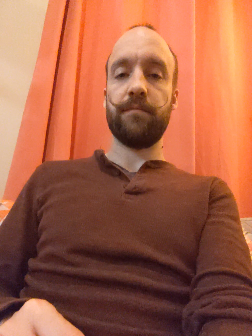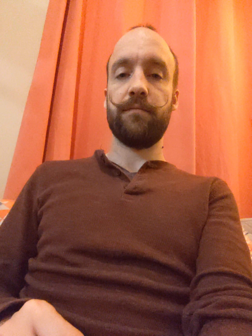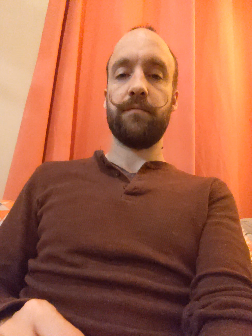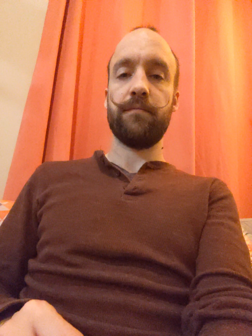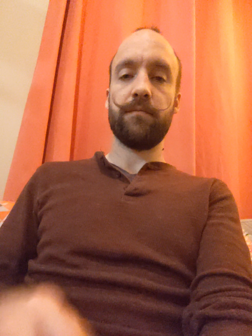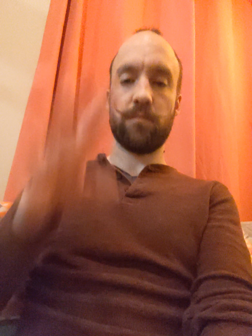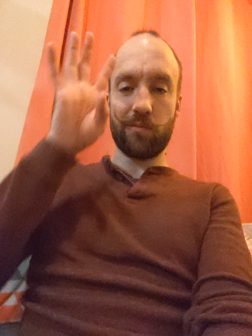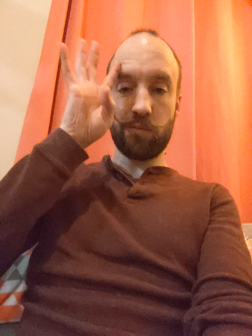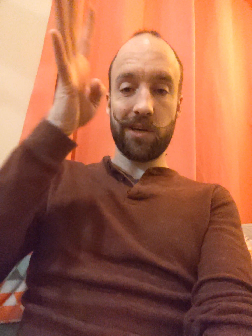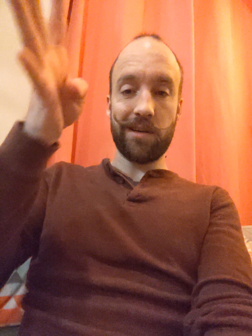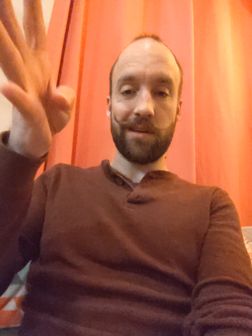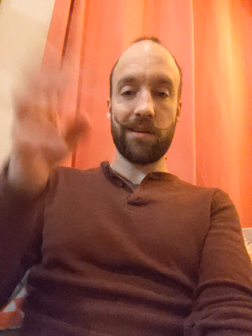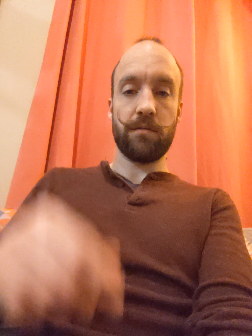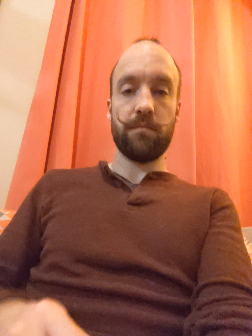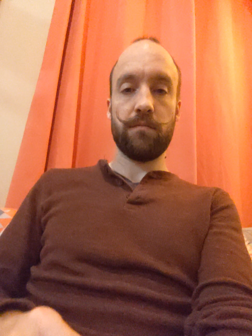pretend